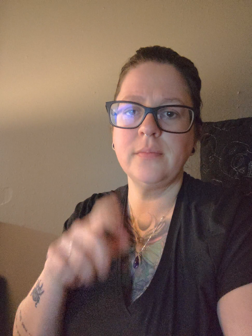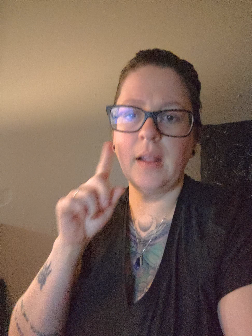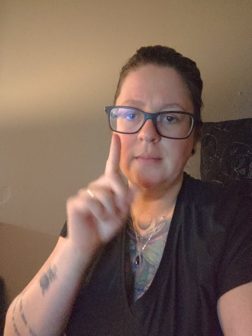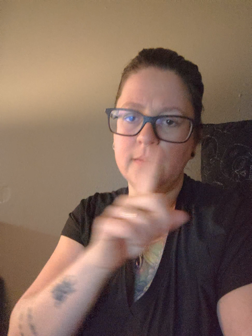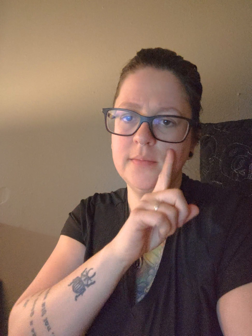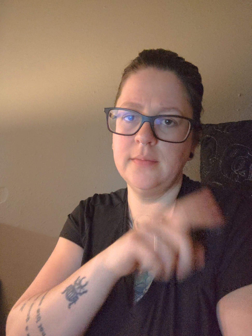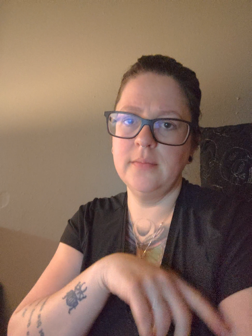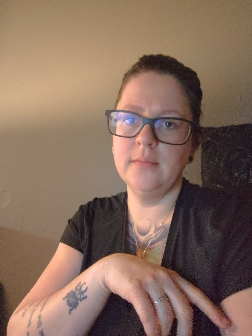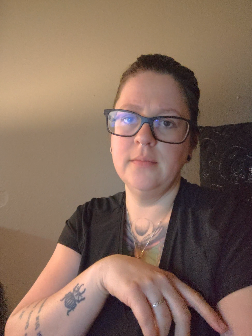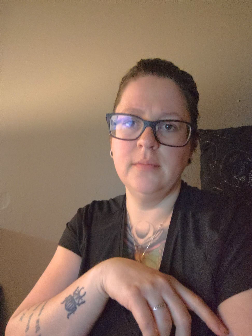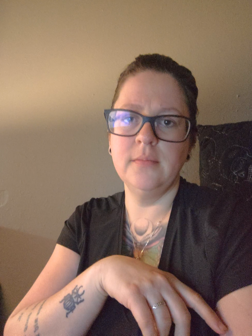eye